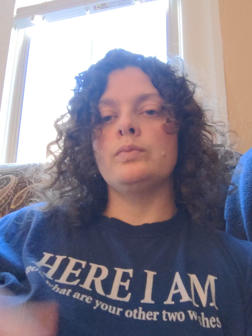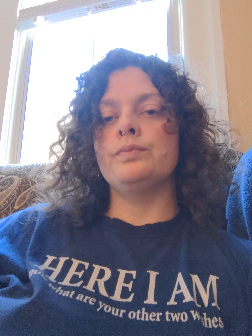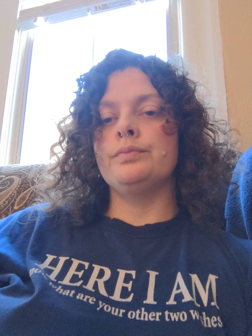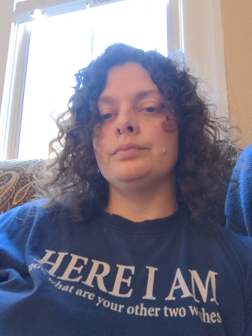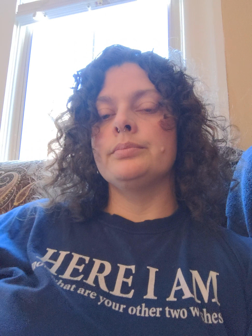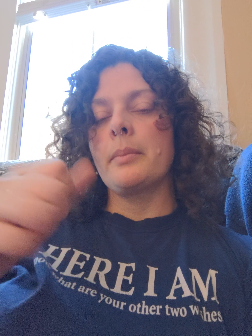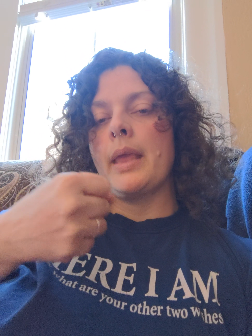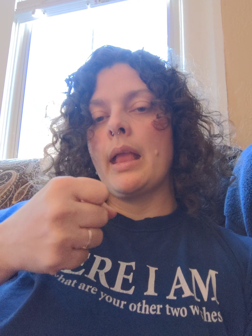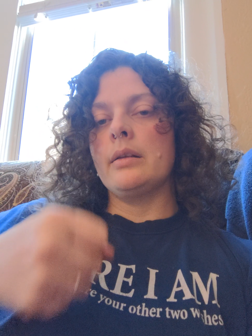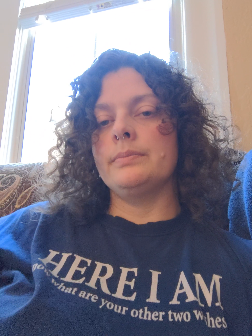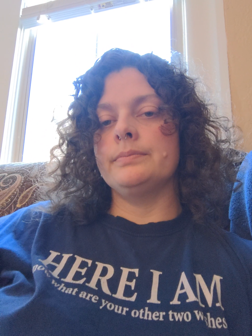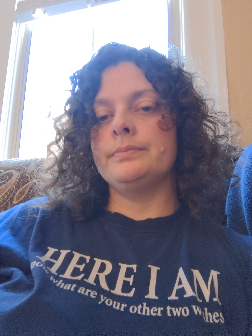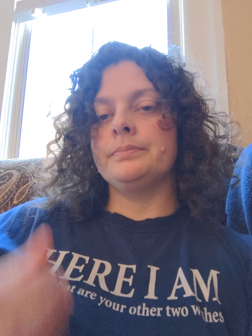make